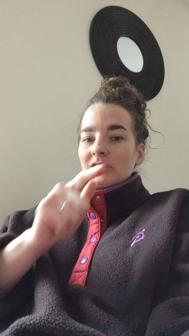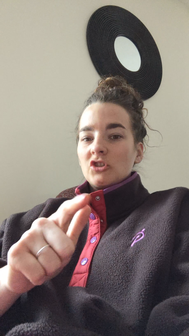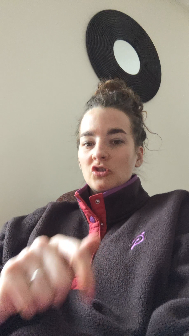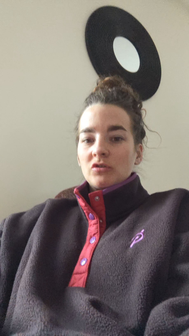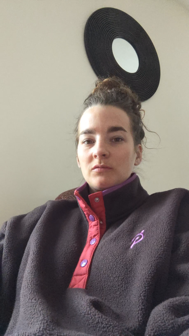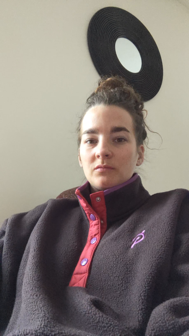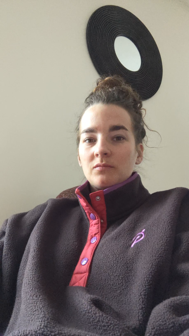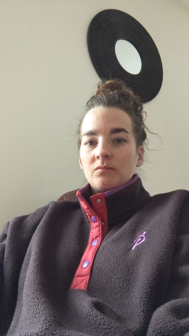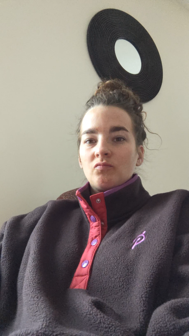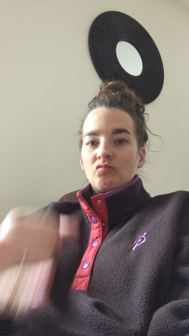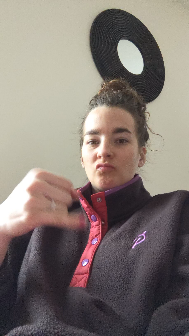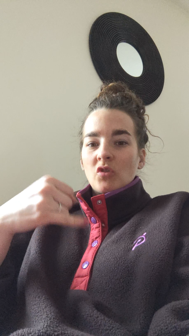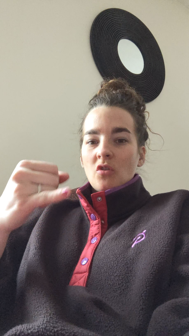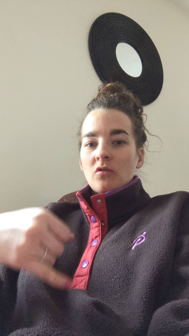draw